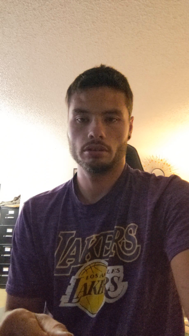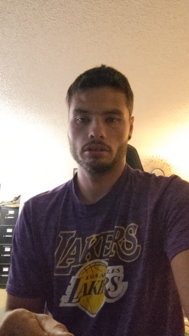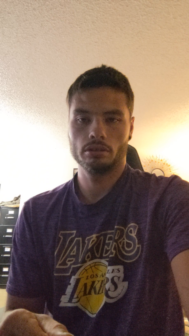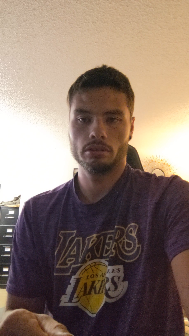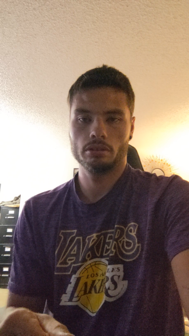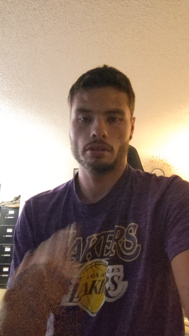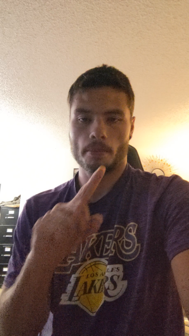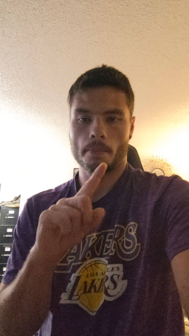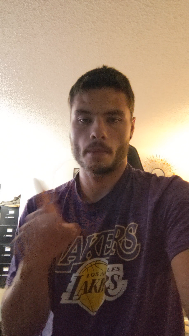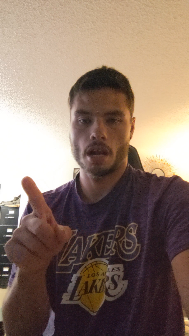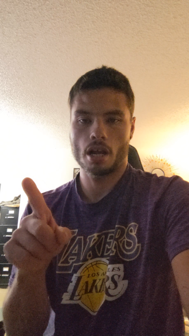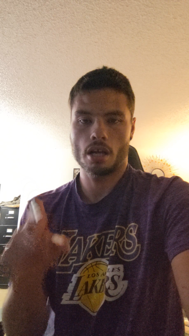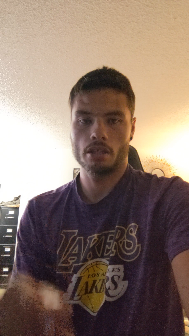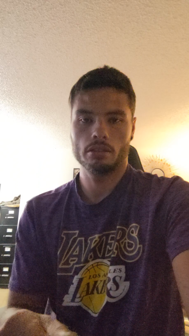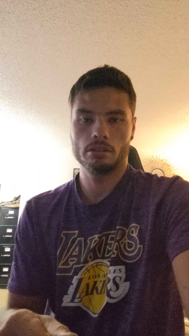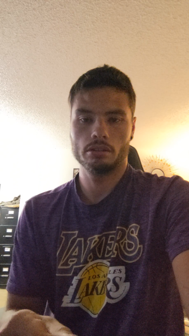but